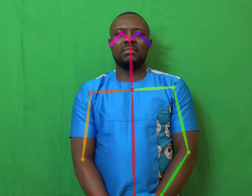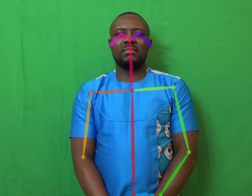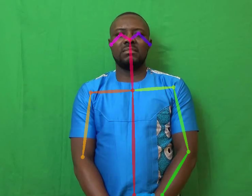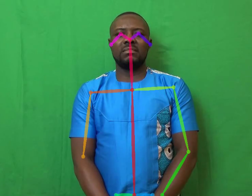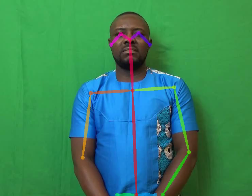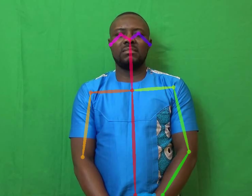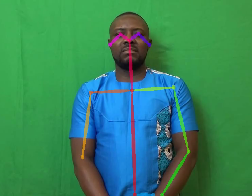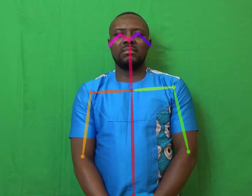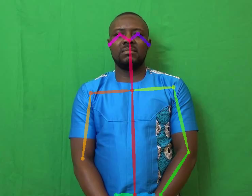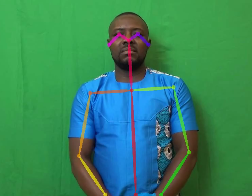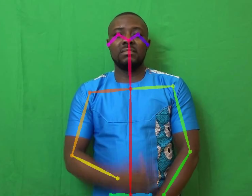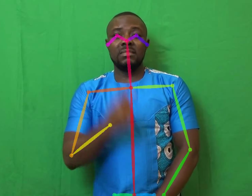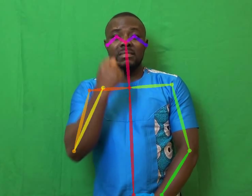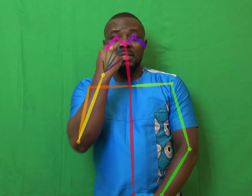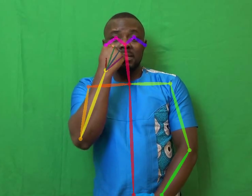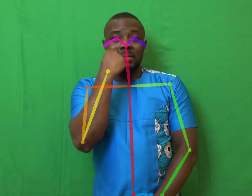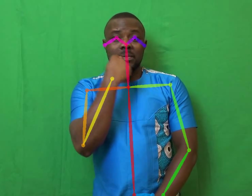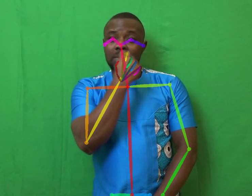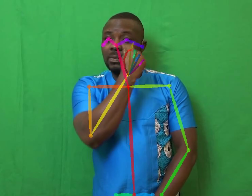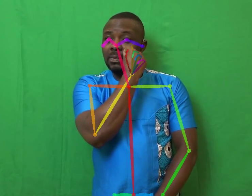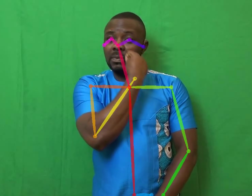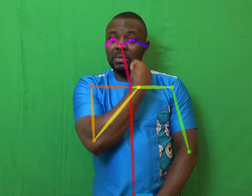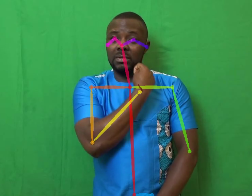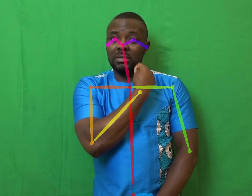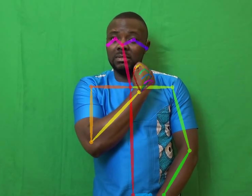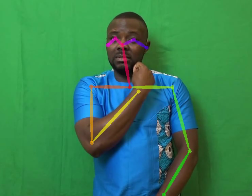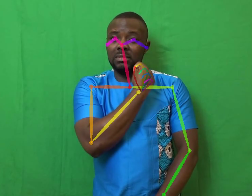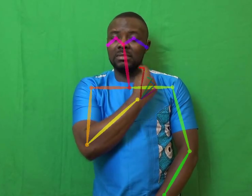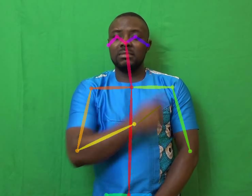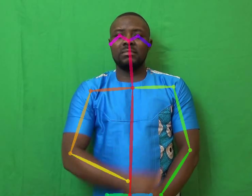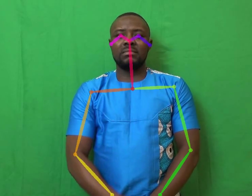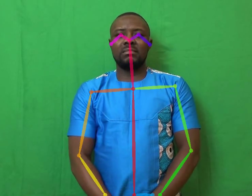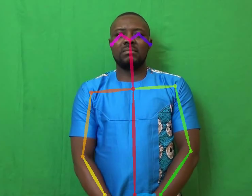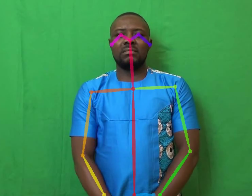twins